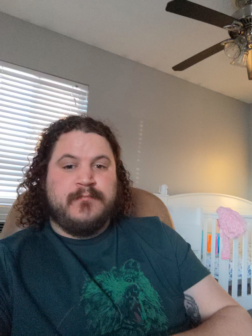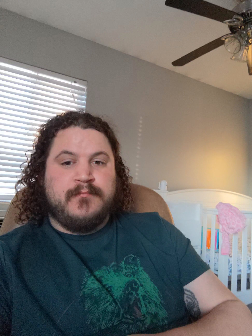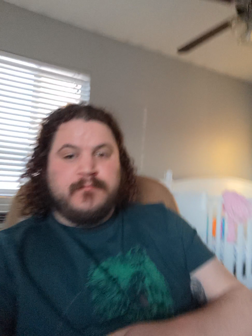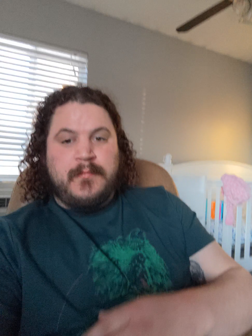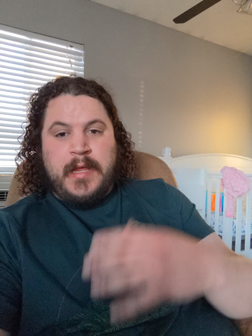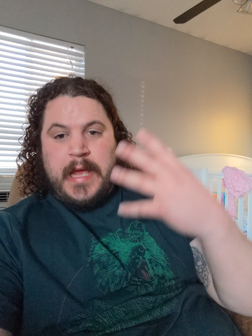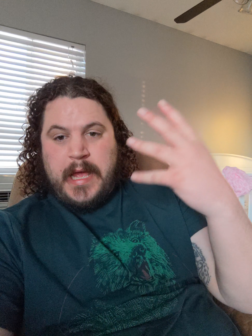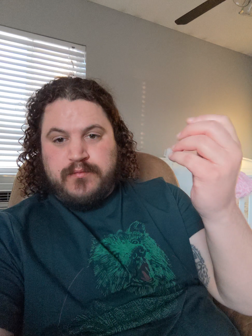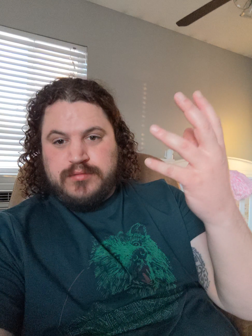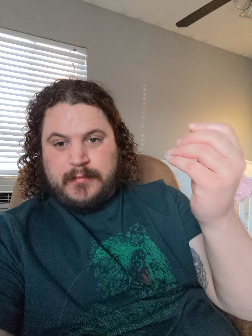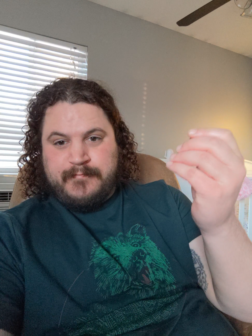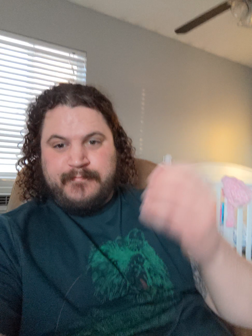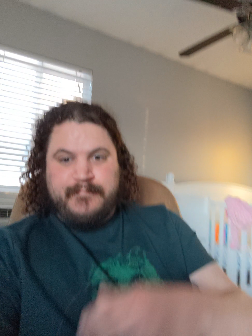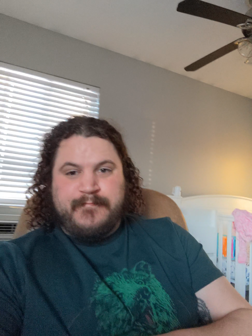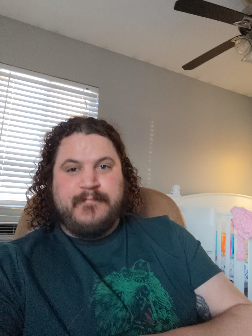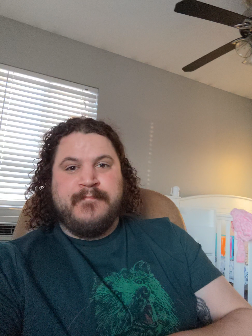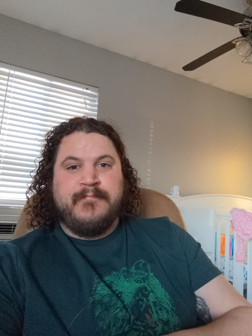outside